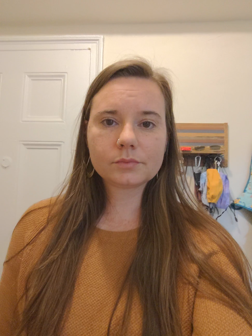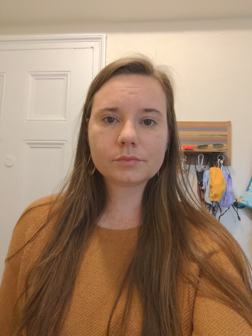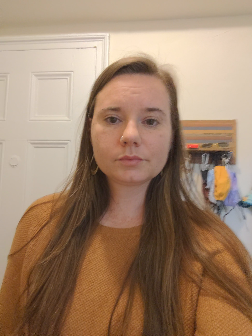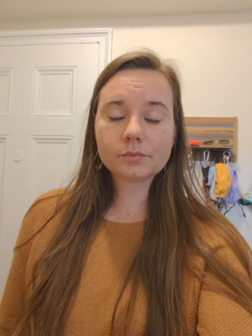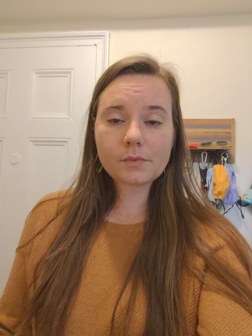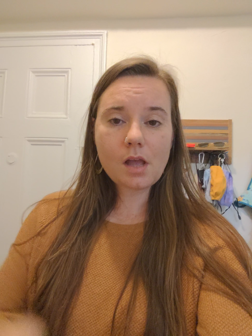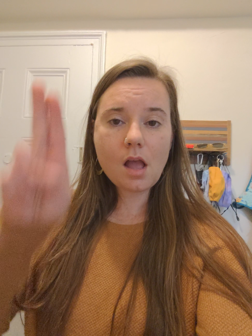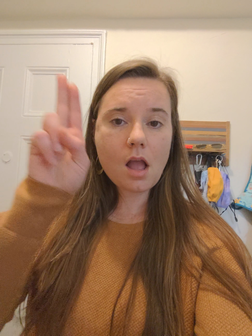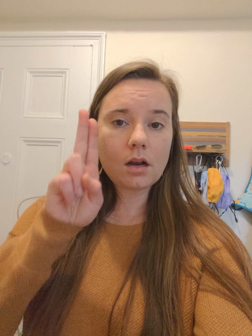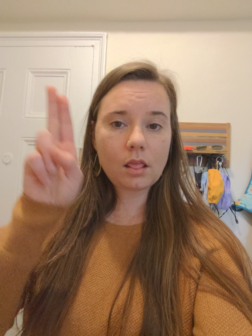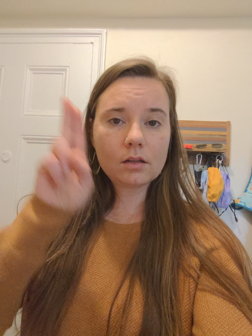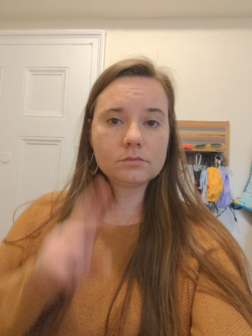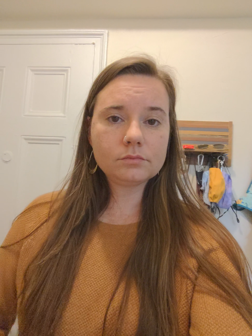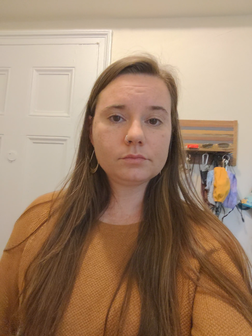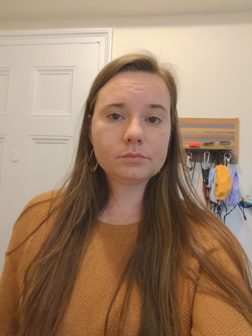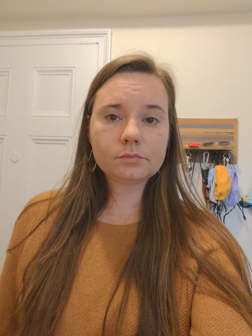uncle